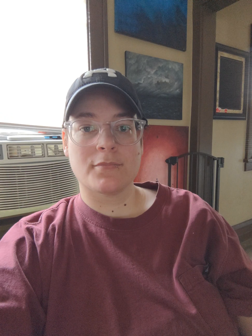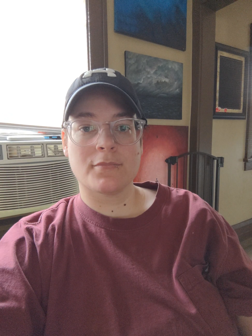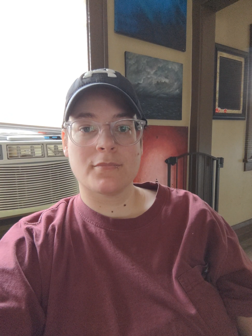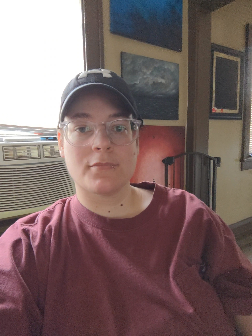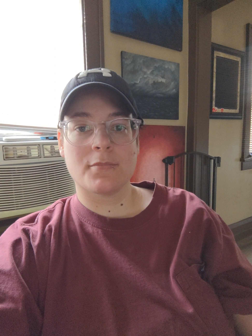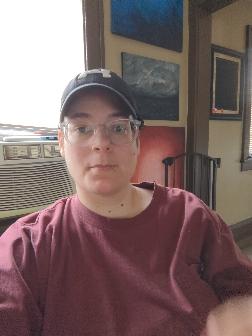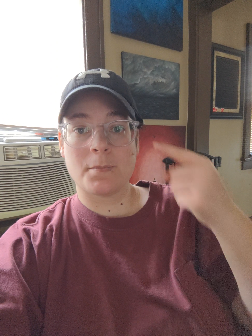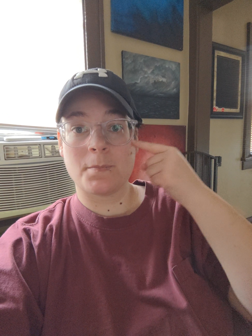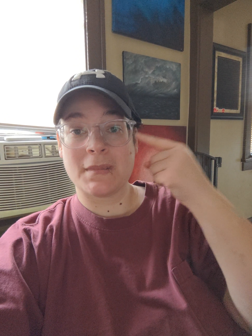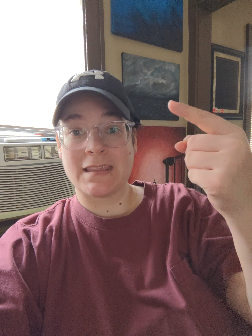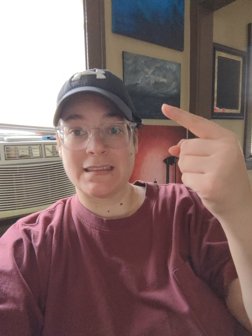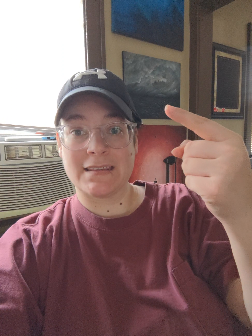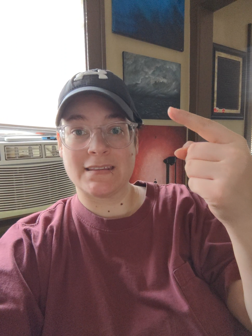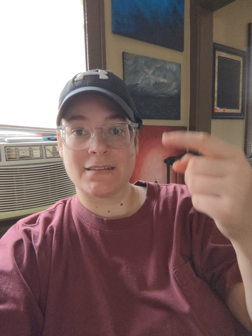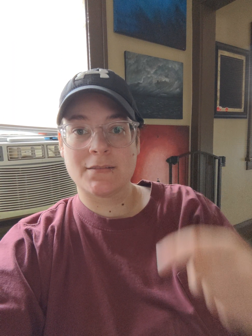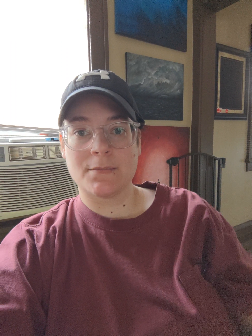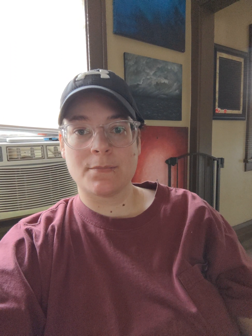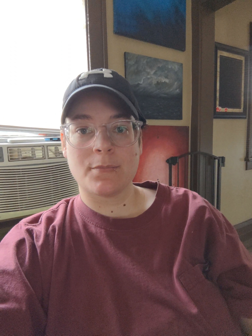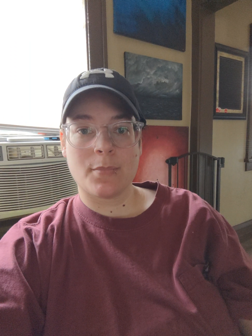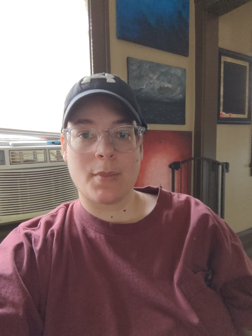penny